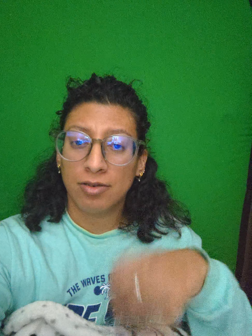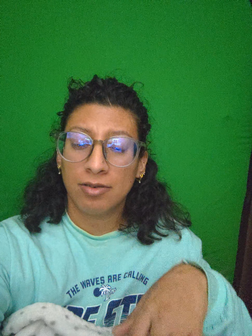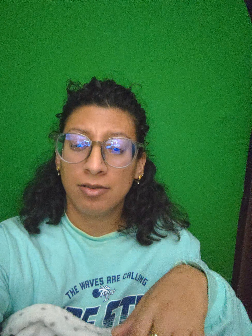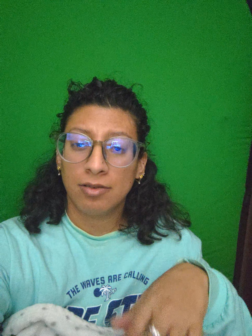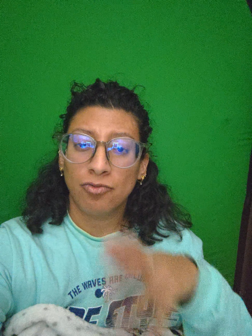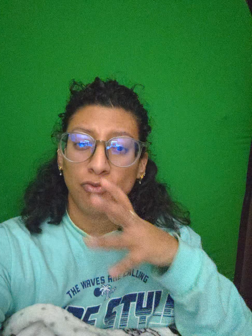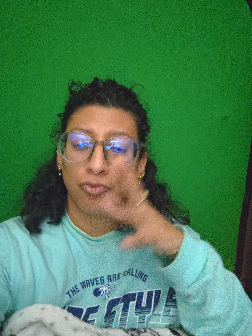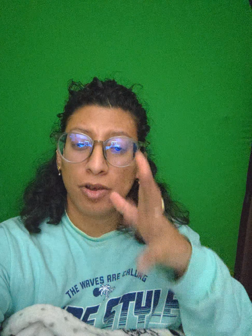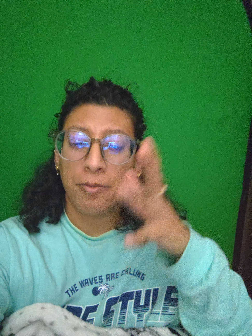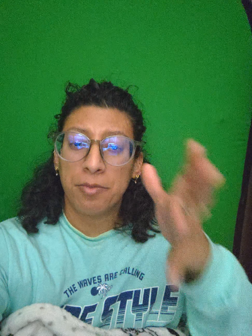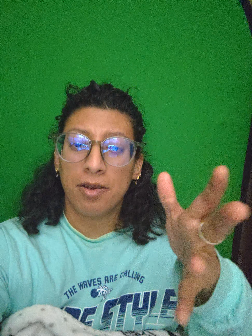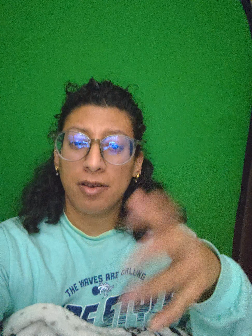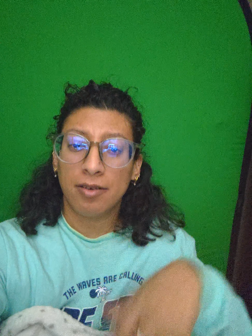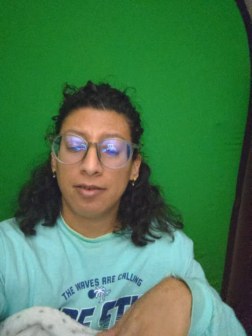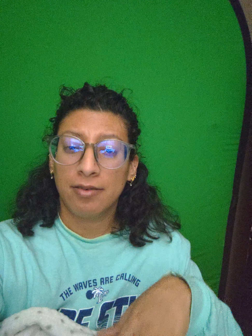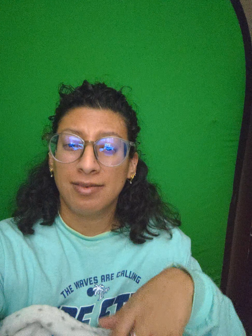grandma